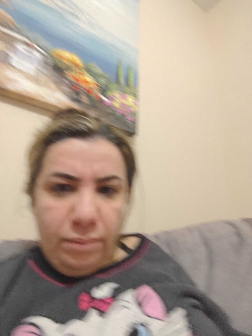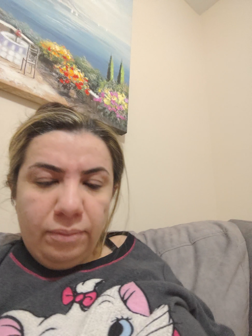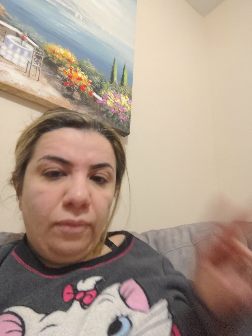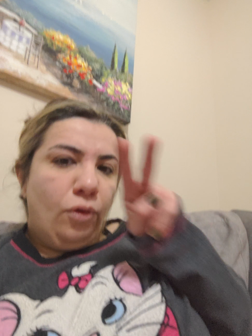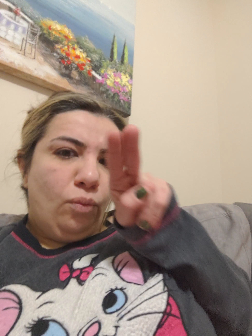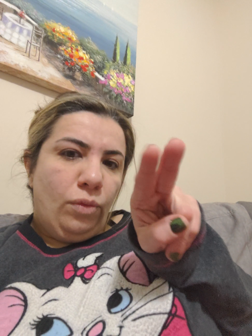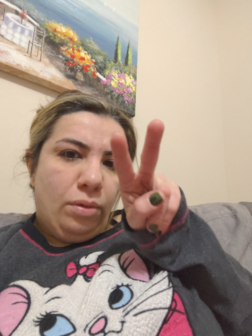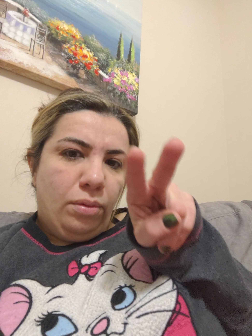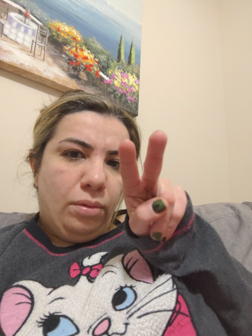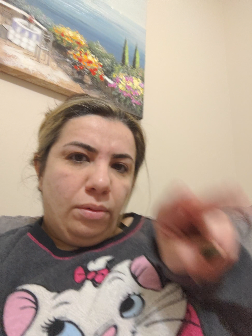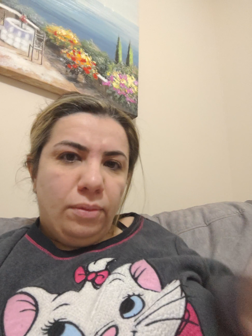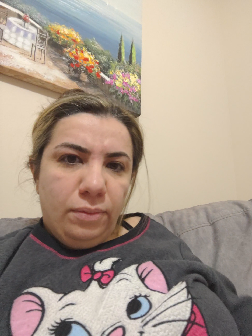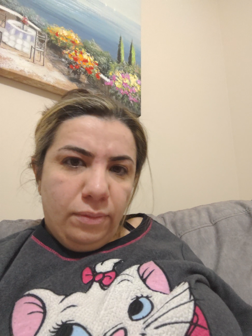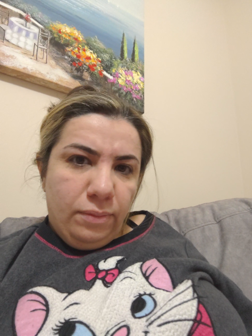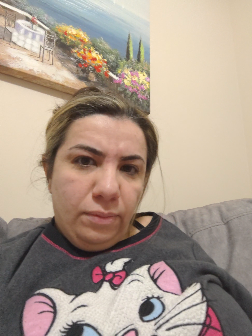look